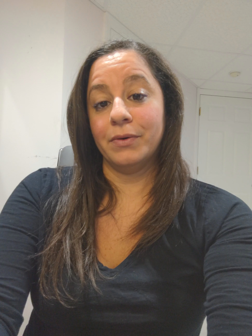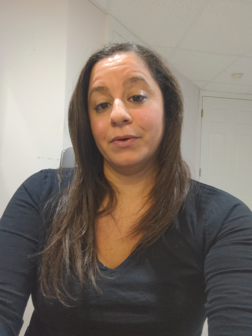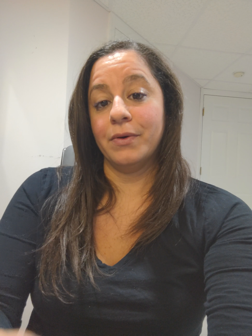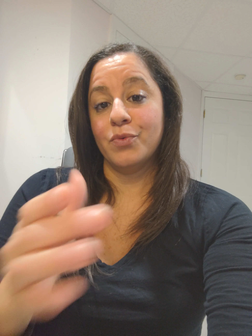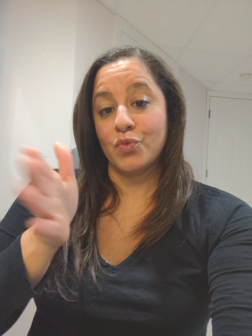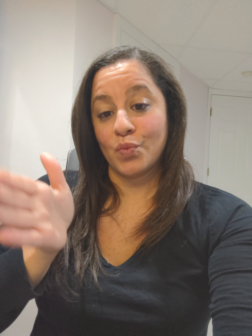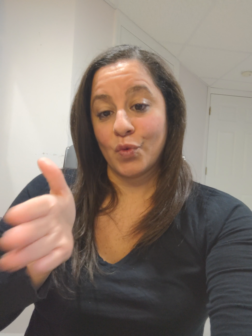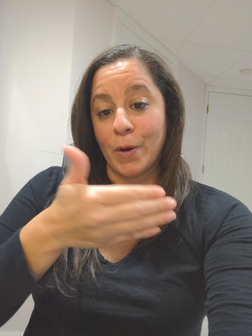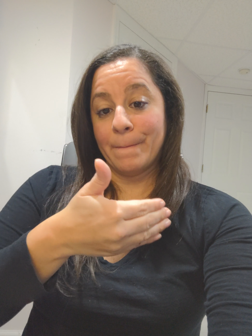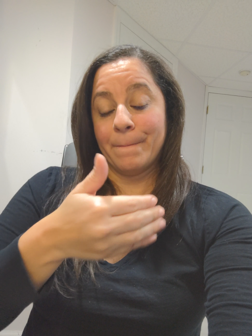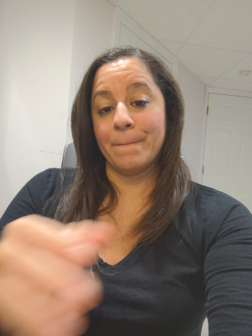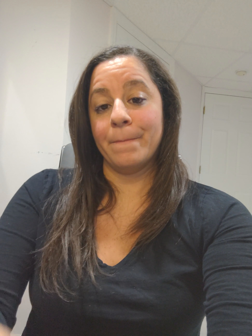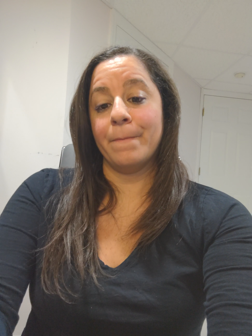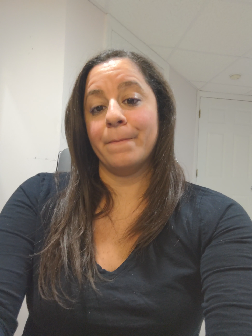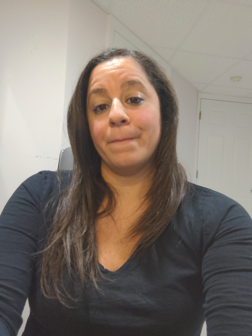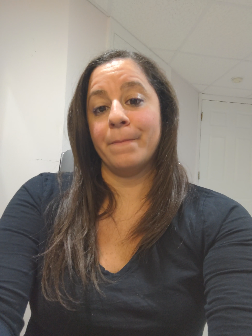room